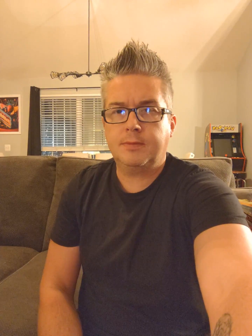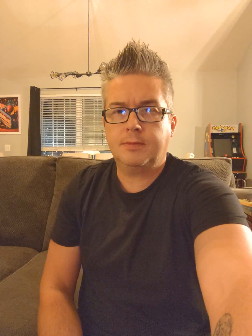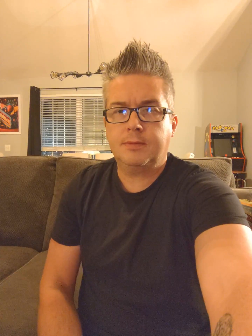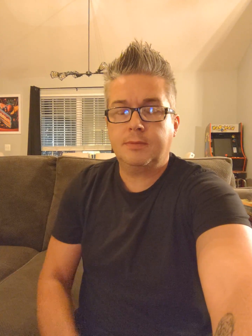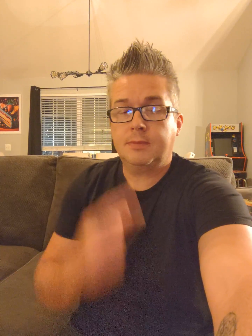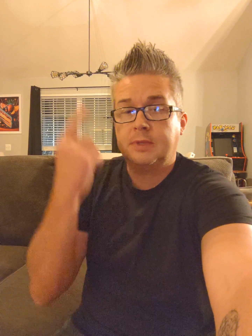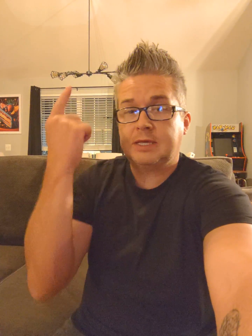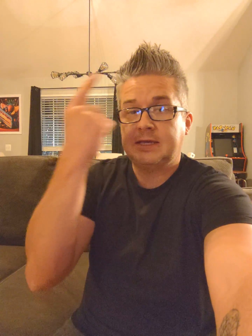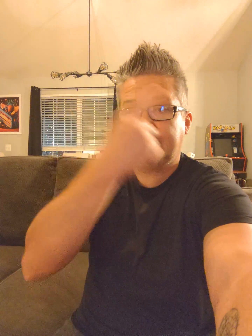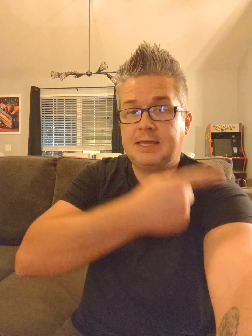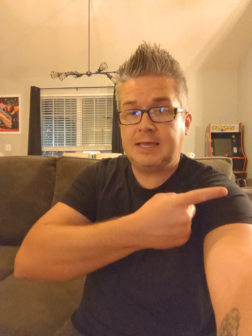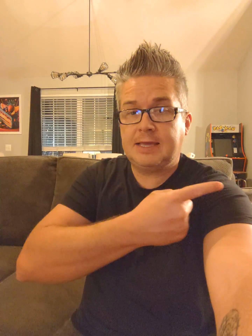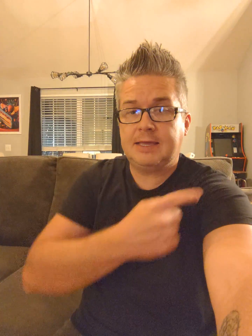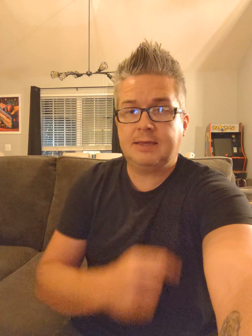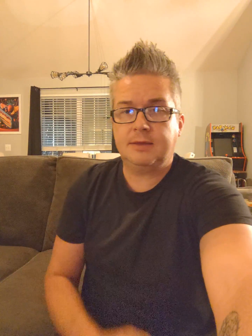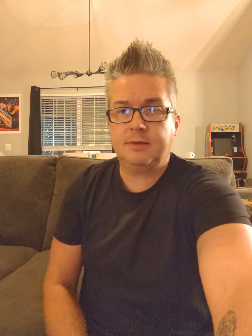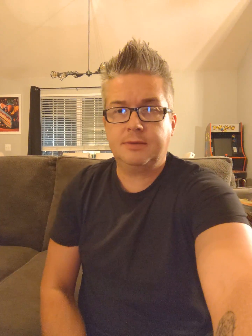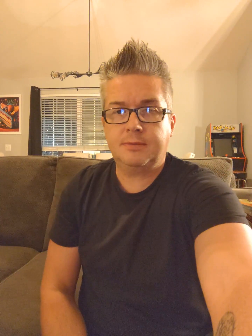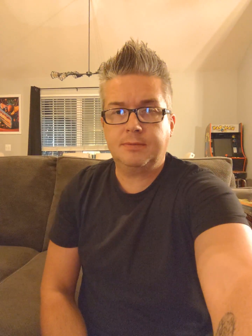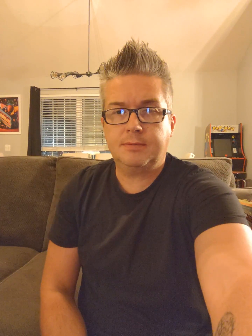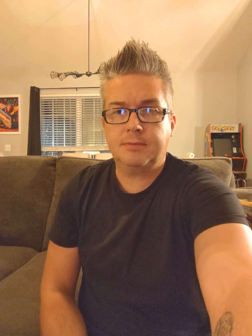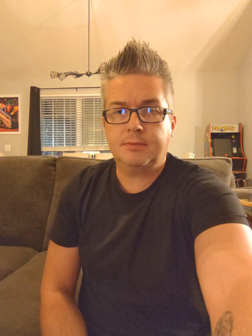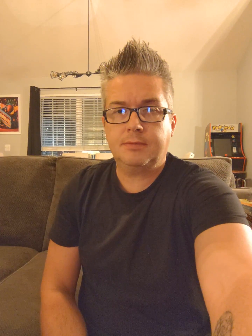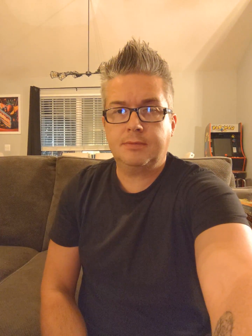day